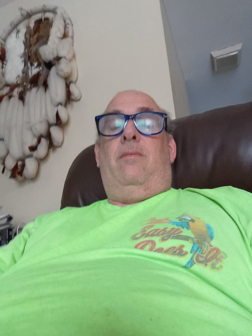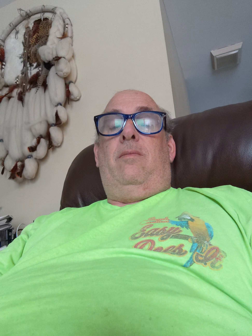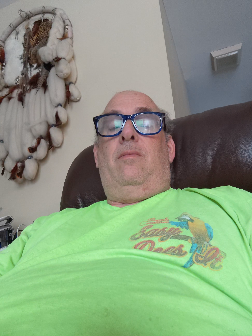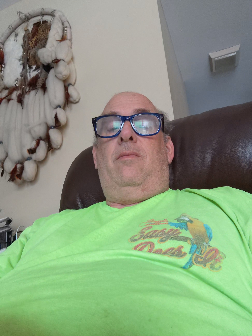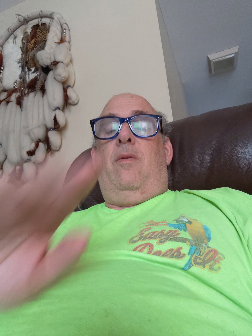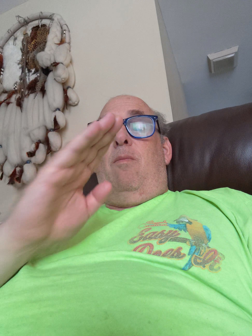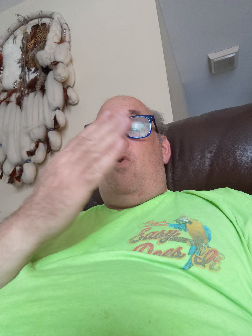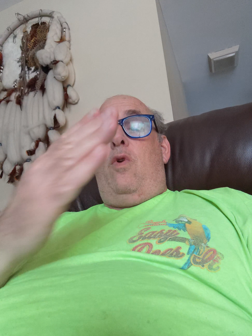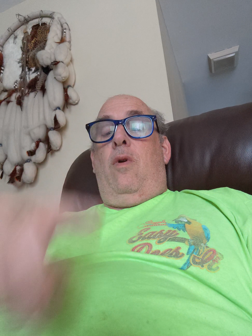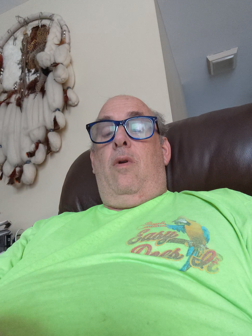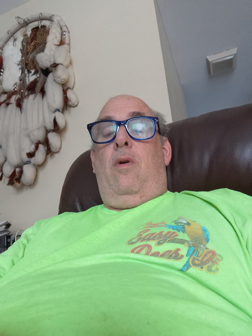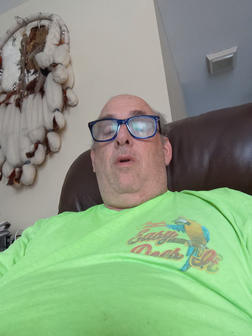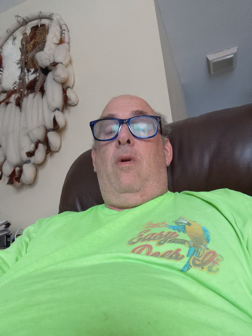book